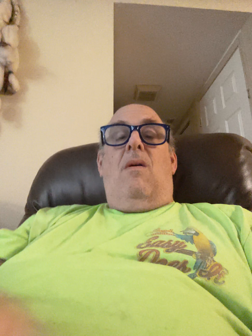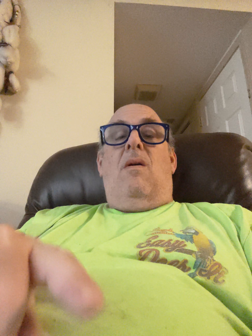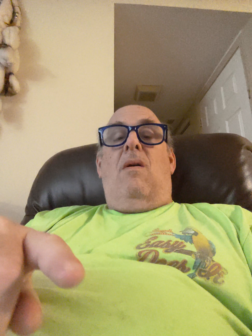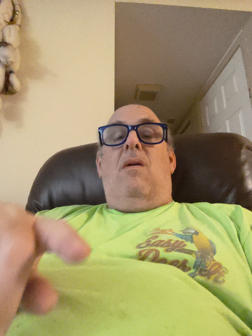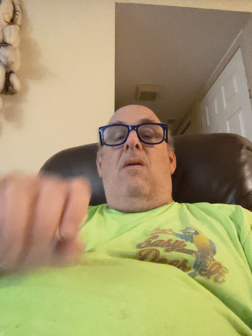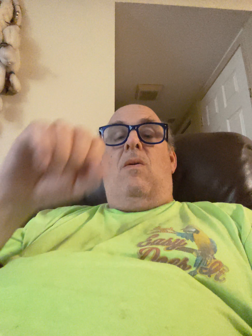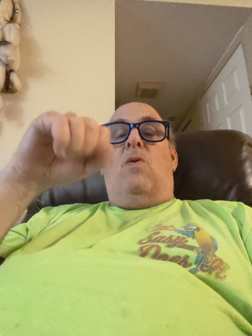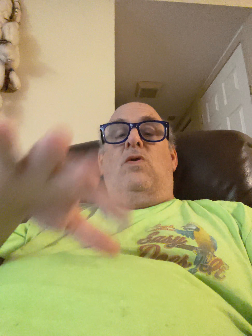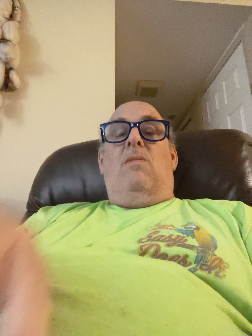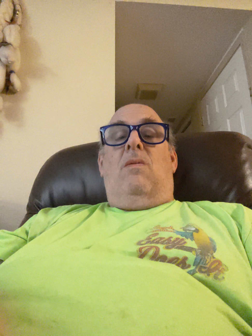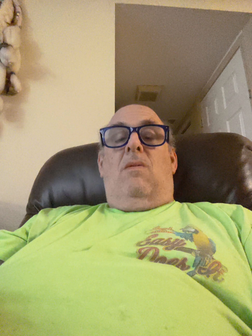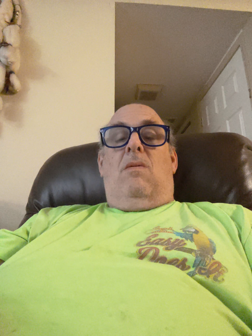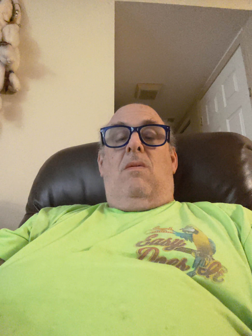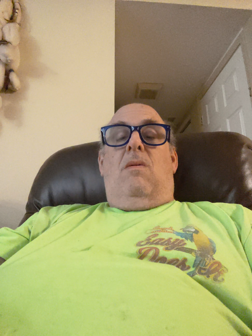drop